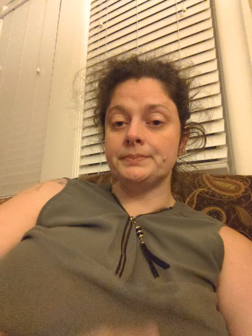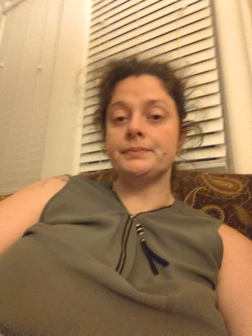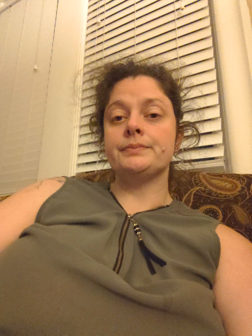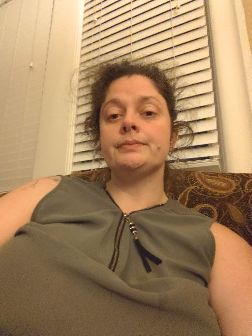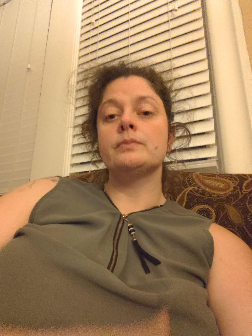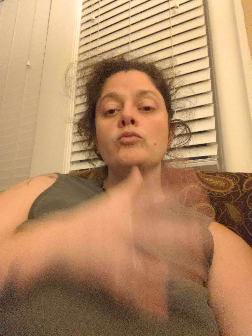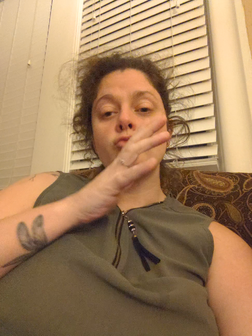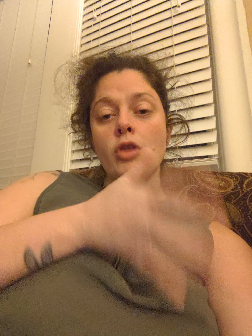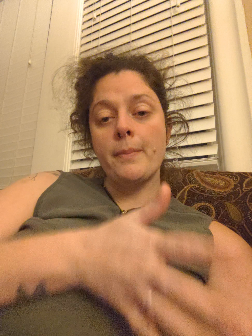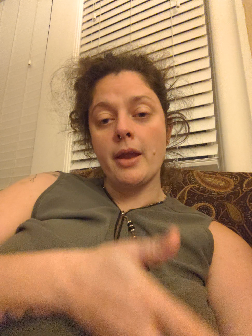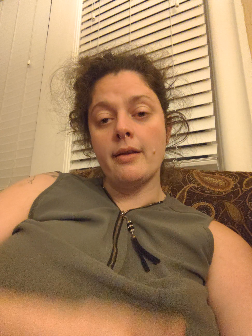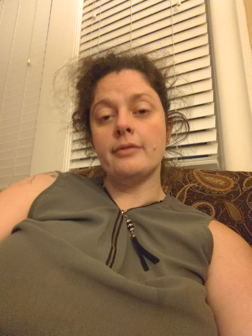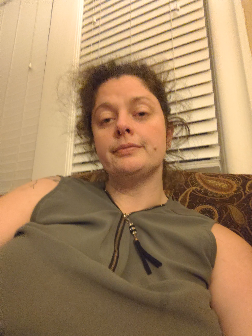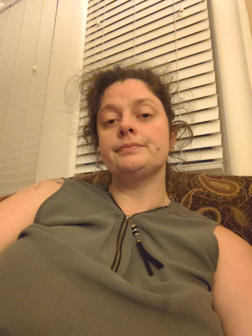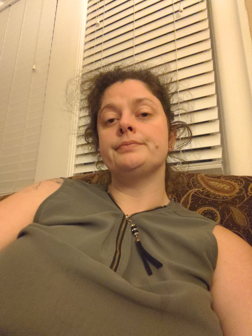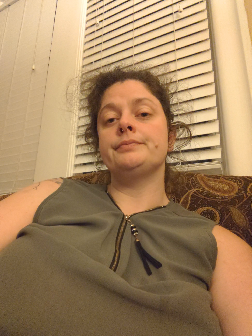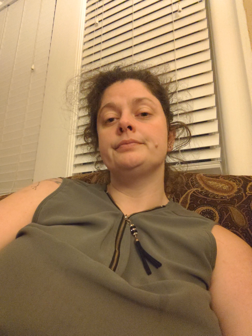grandma